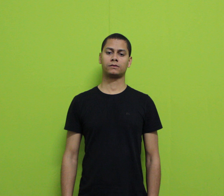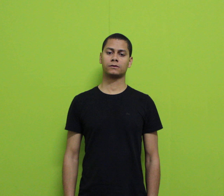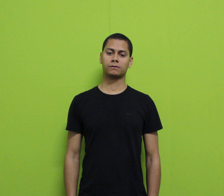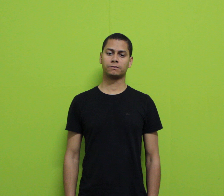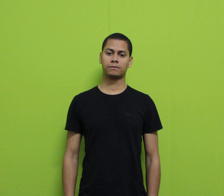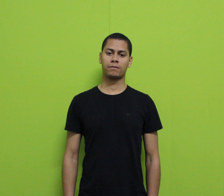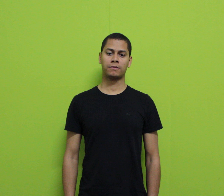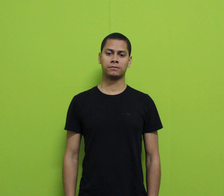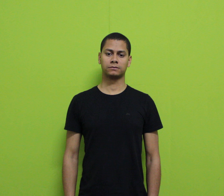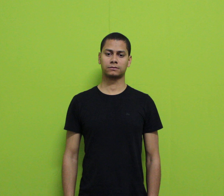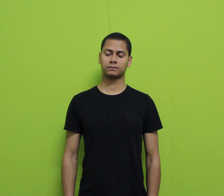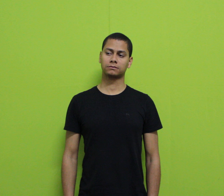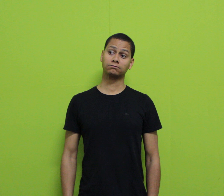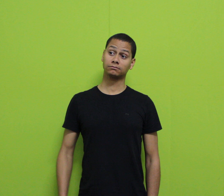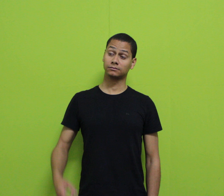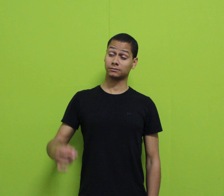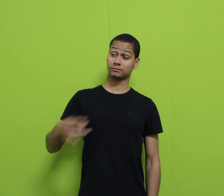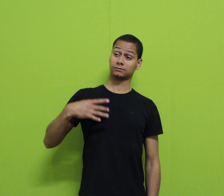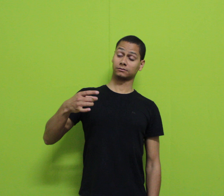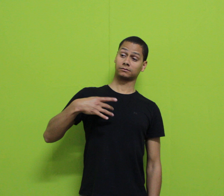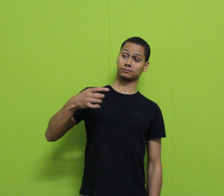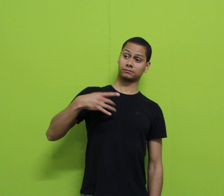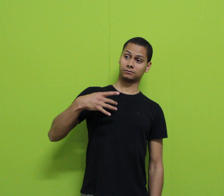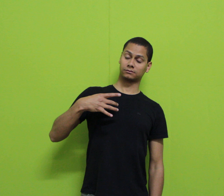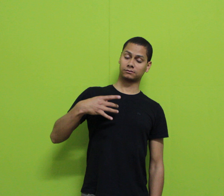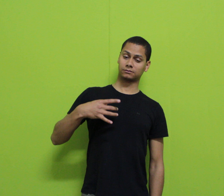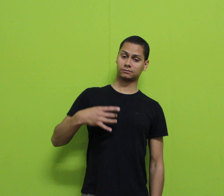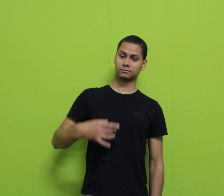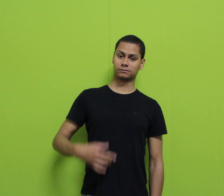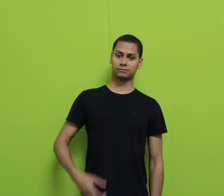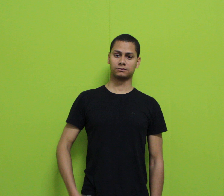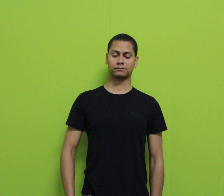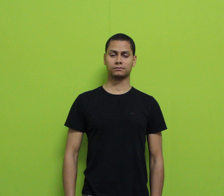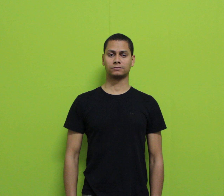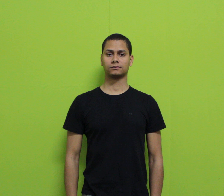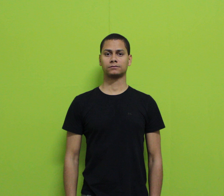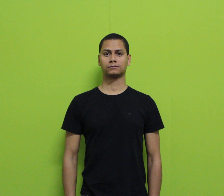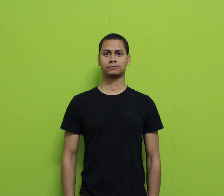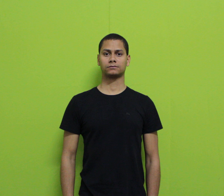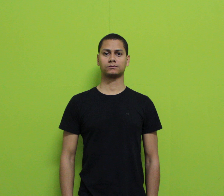medo